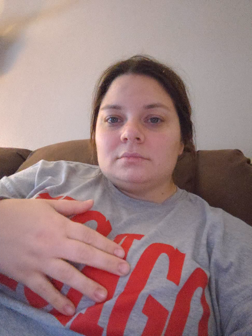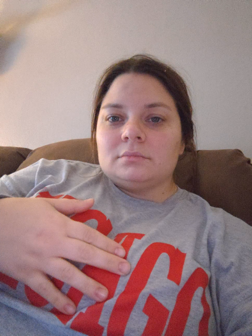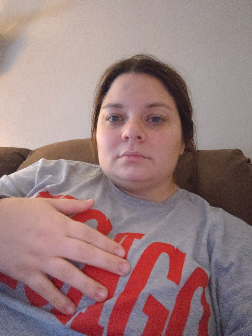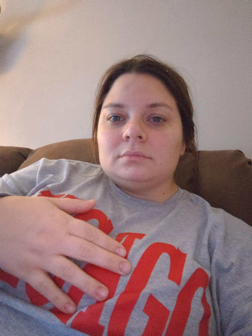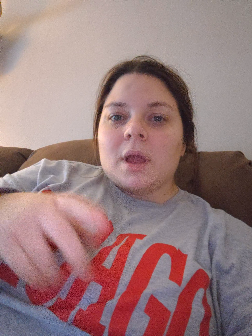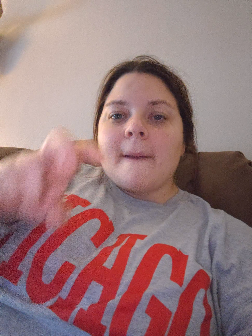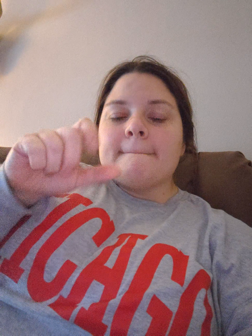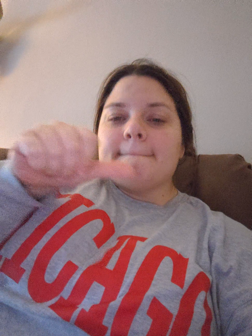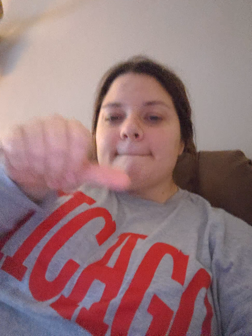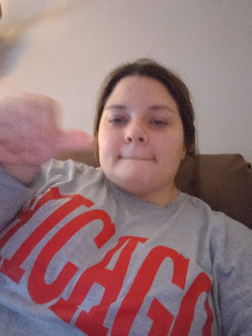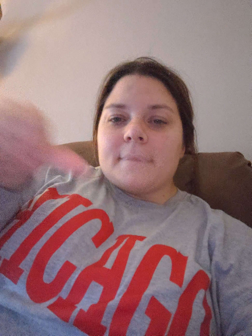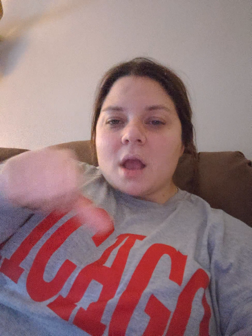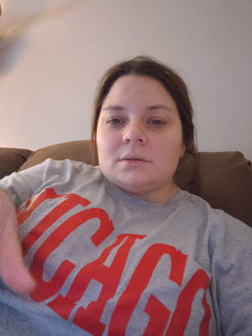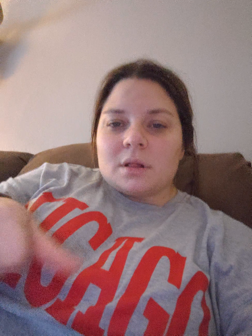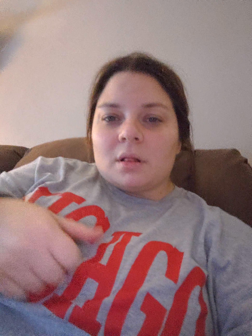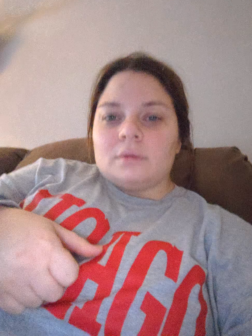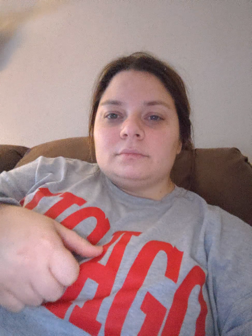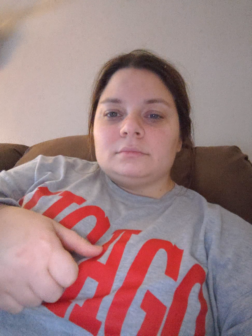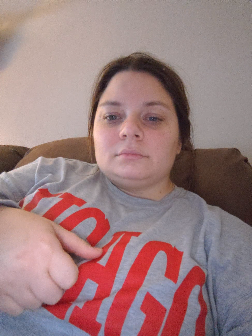puzzle